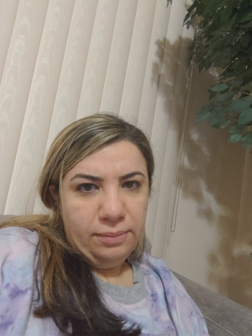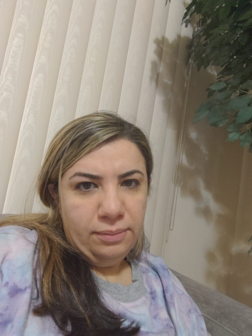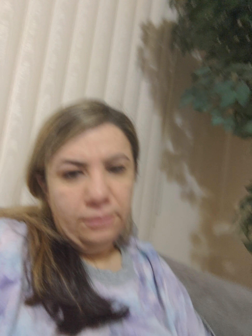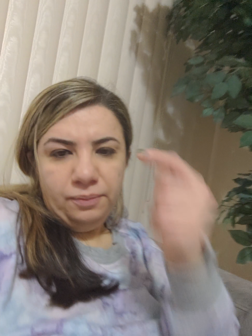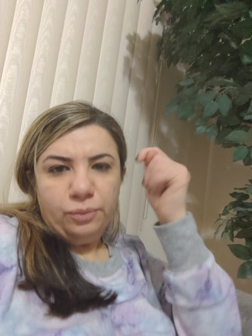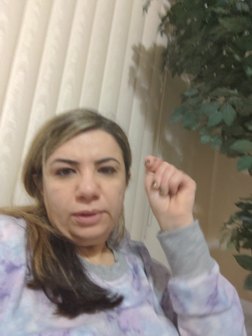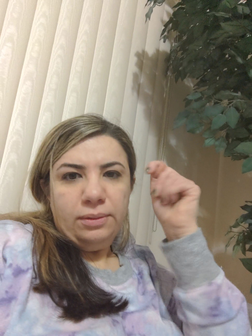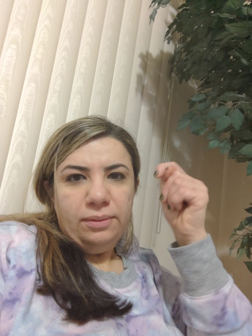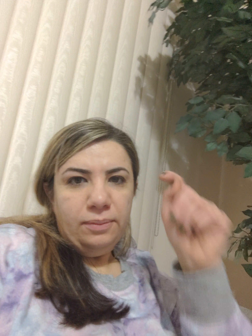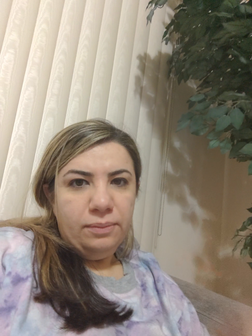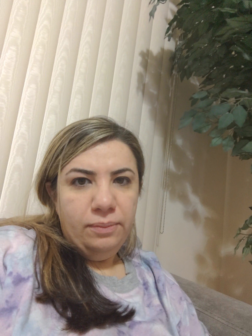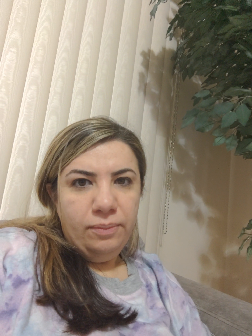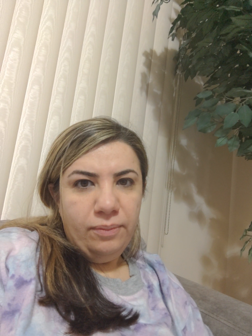toy